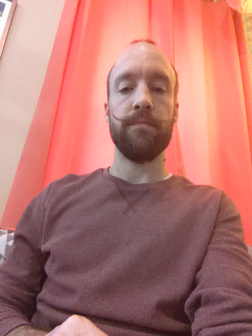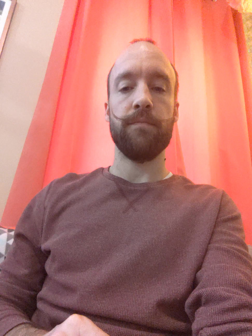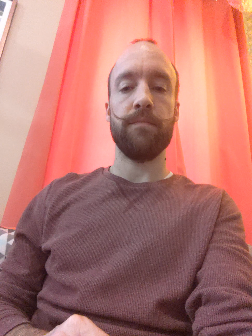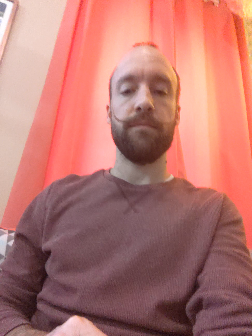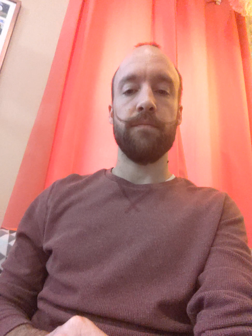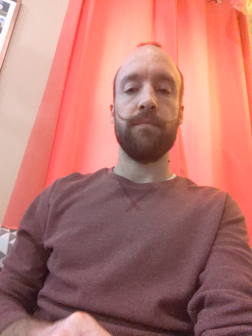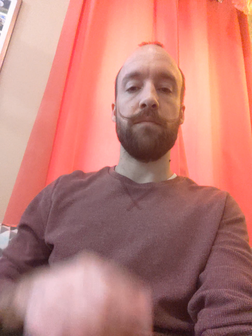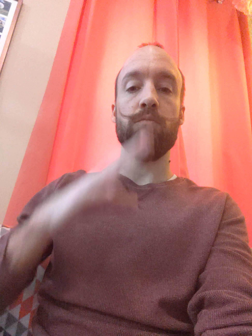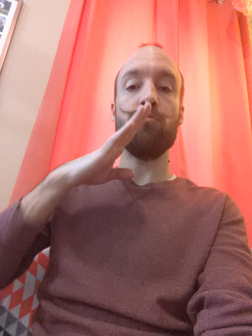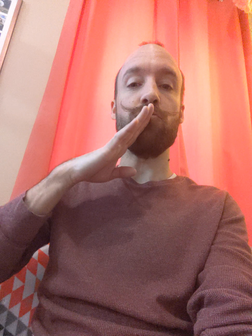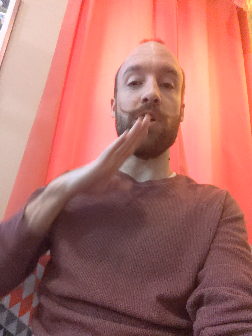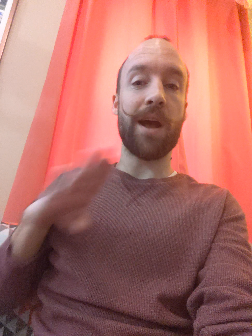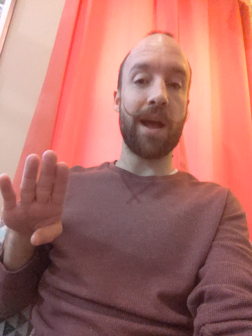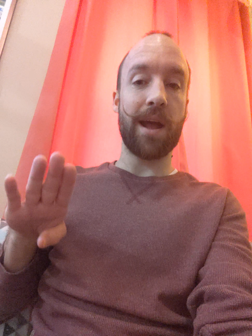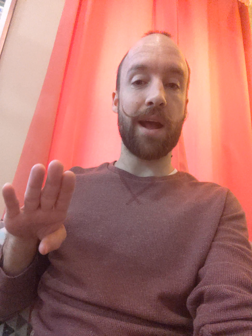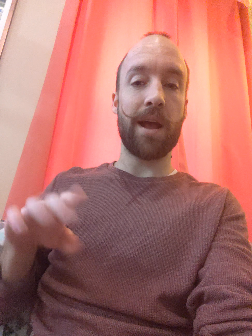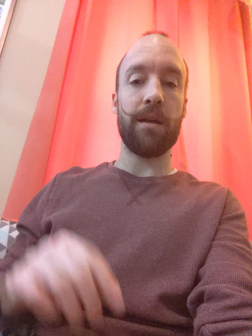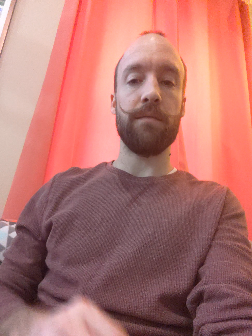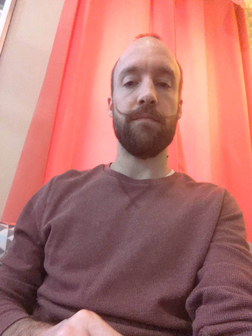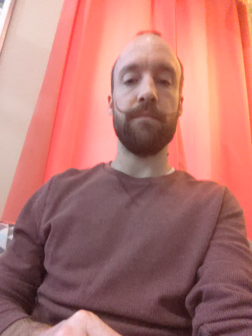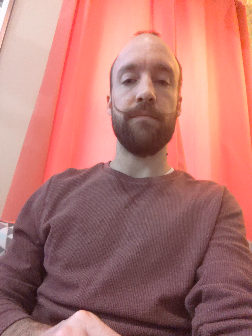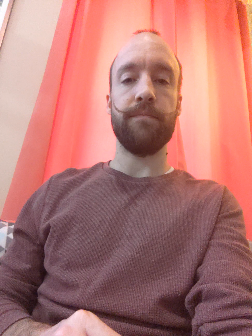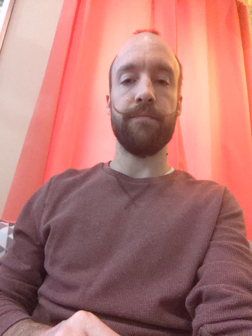quiet